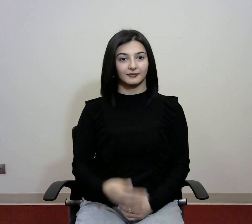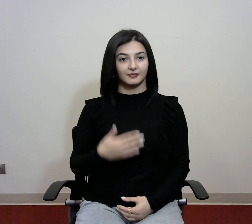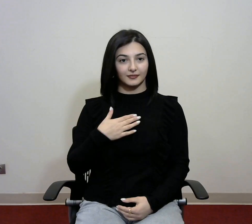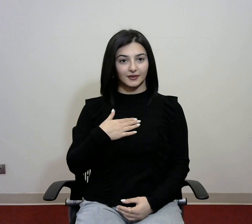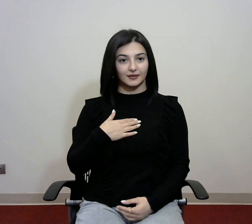mən